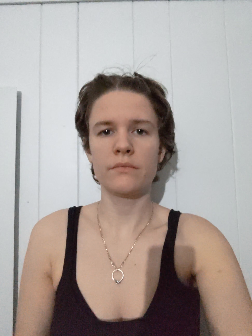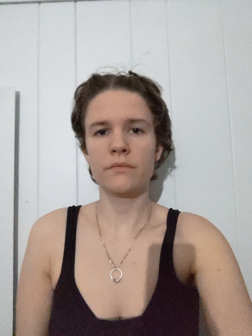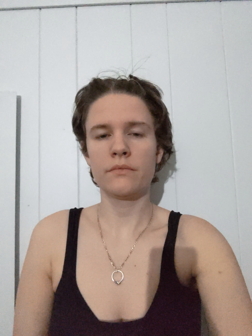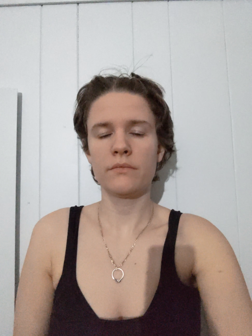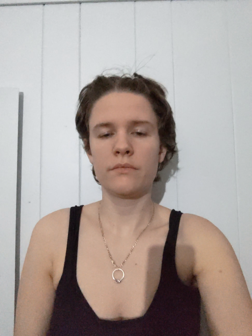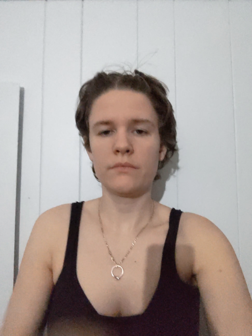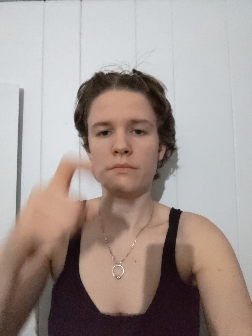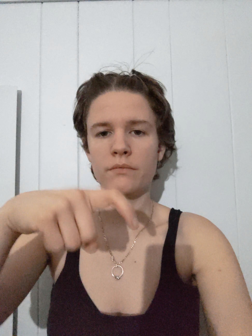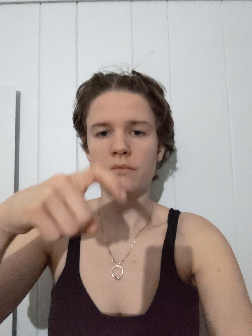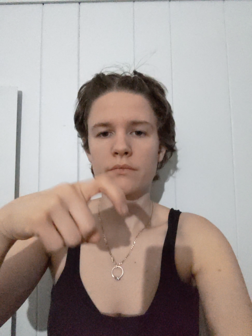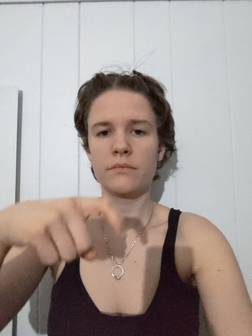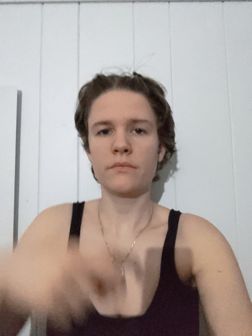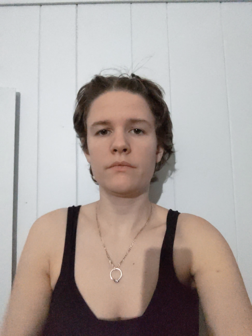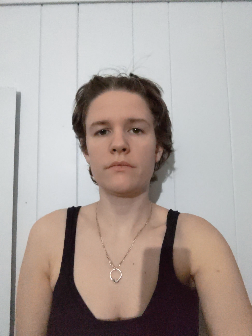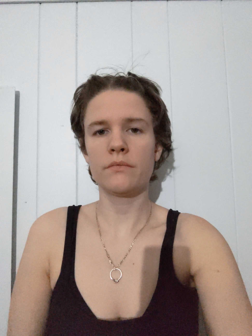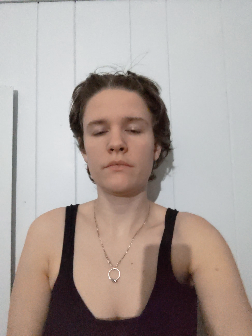time